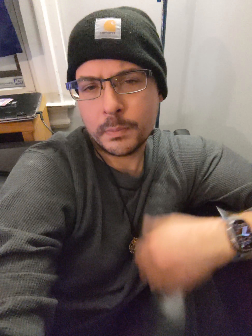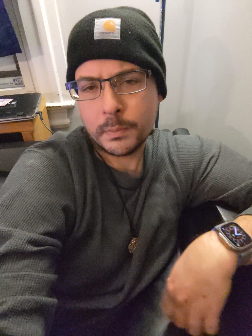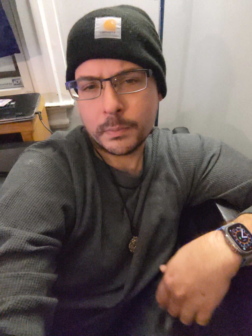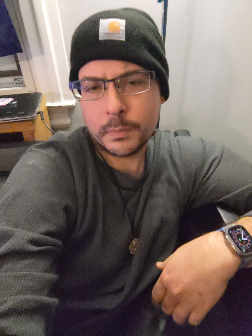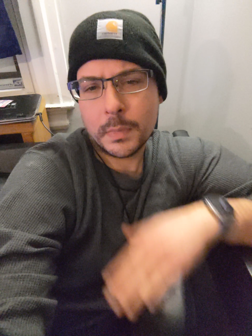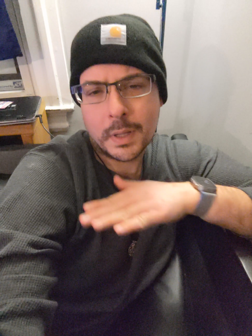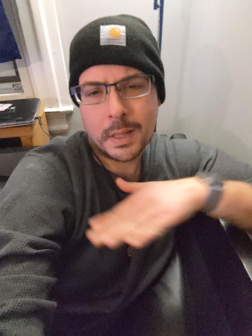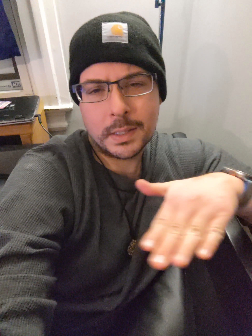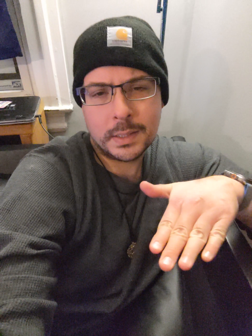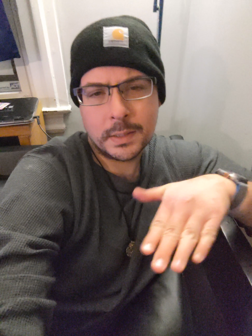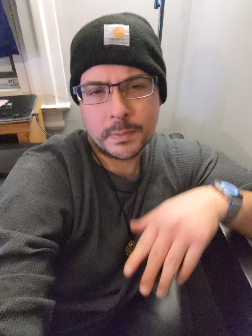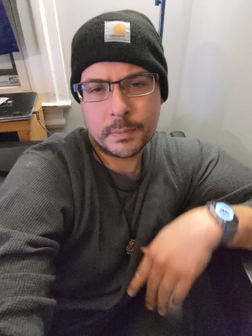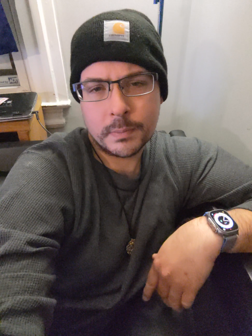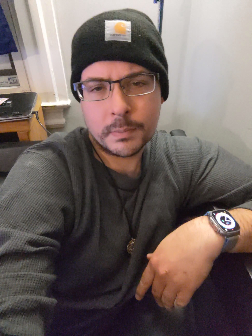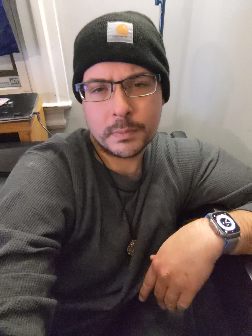clean